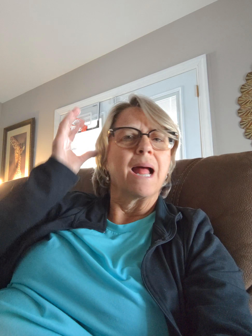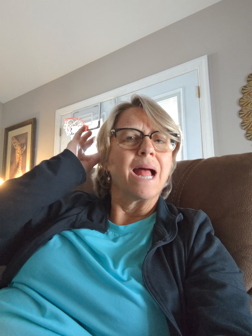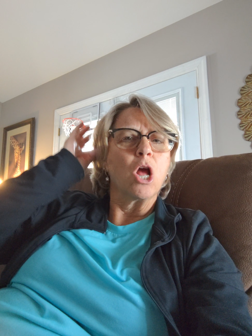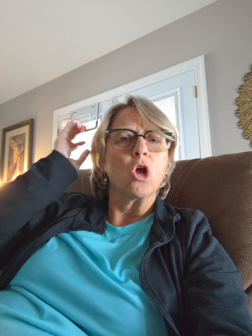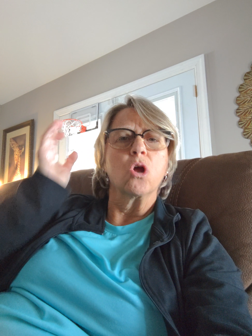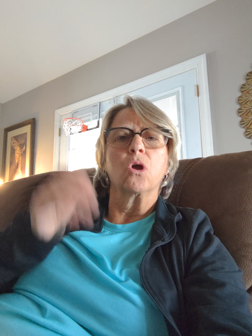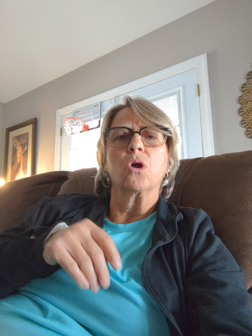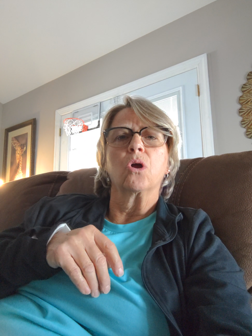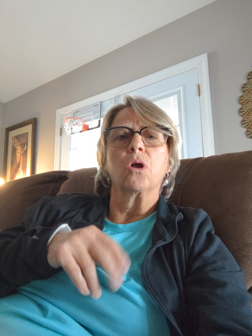hair